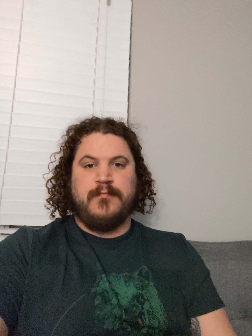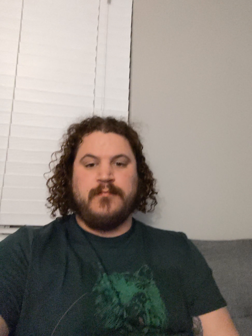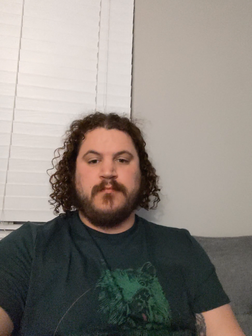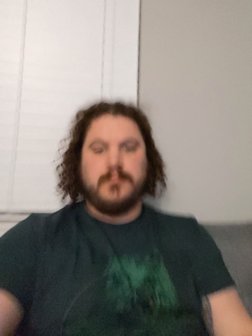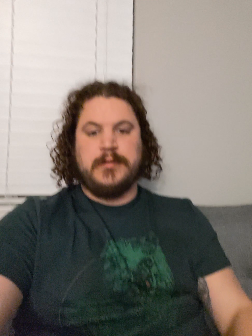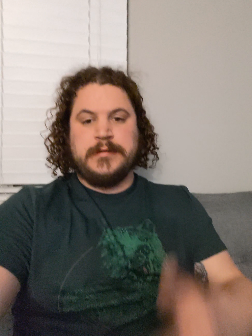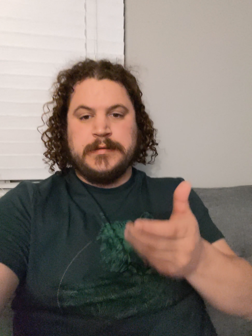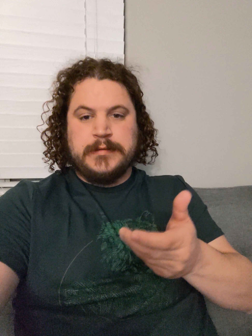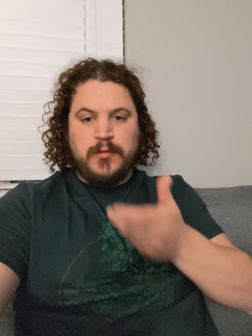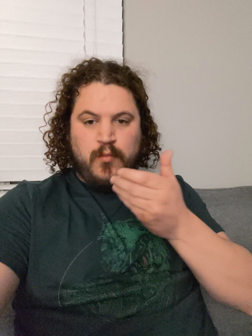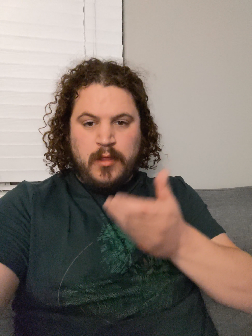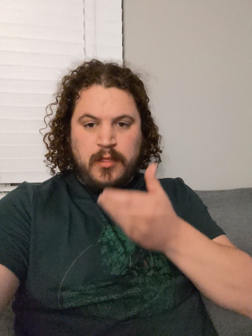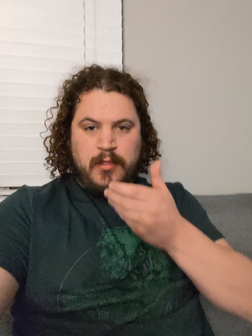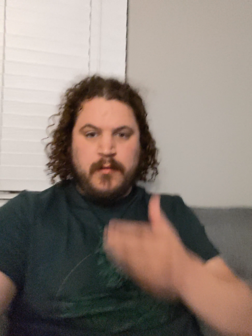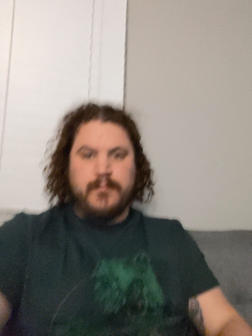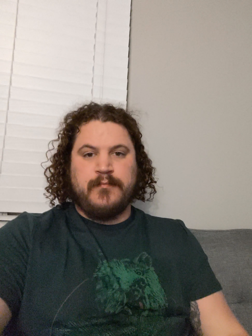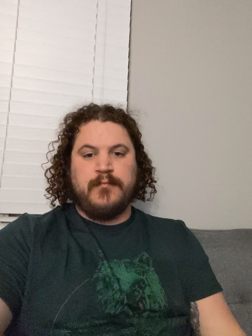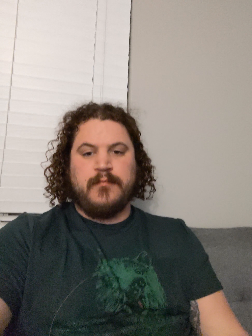cereal